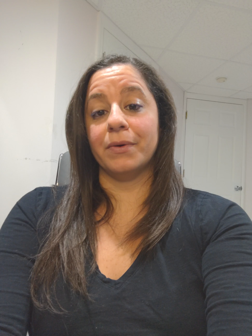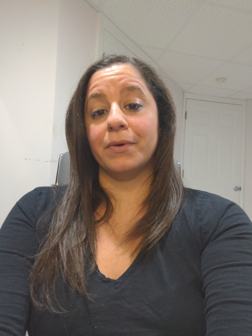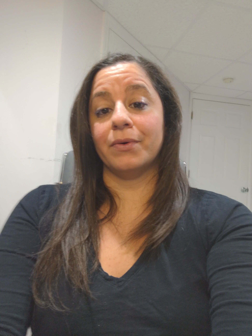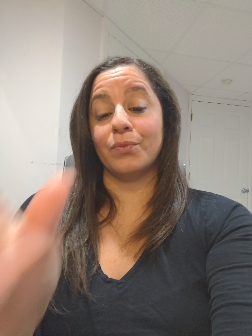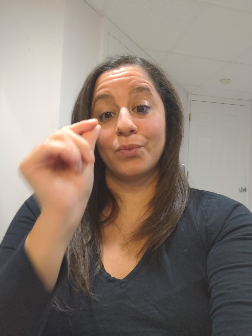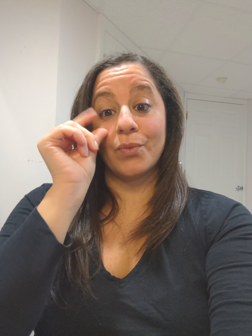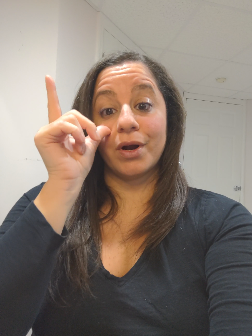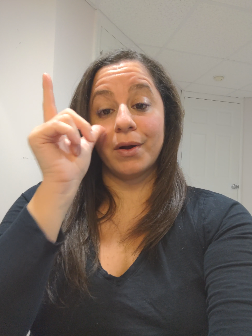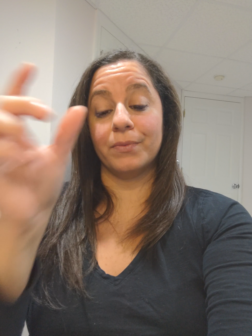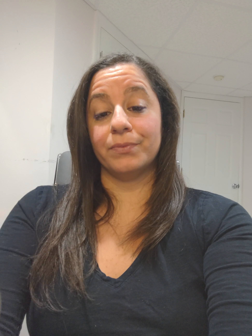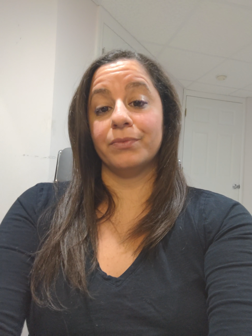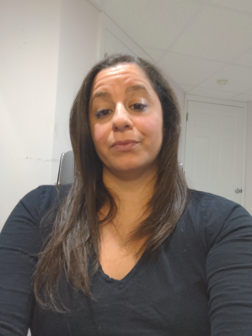wake